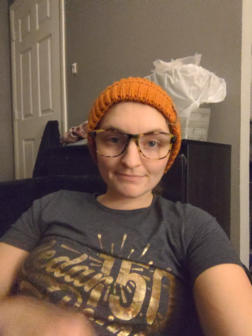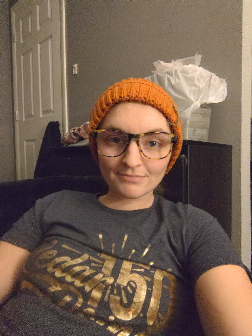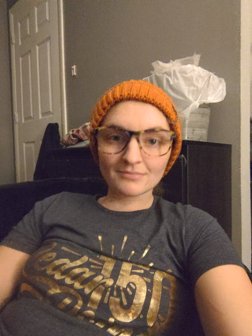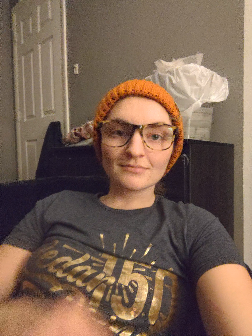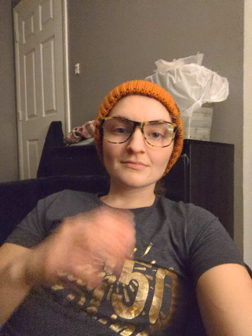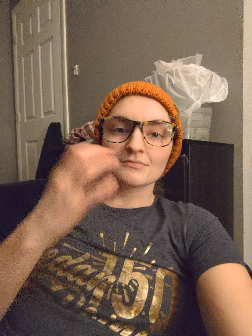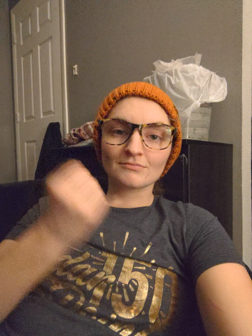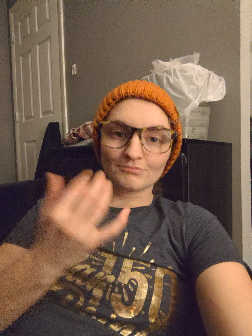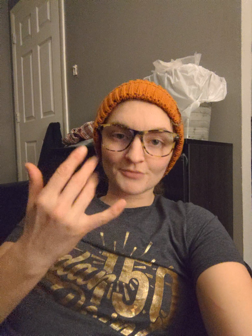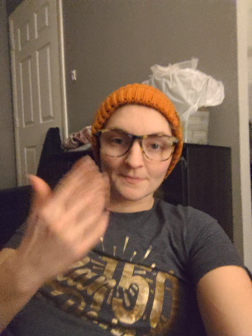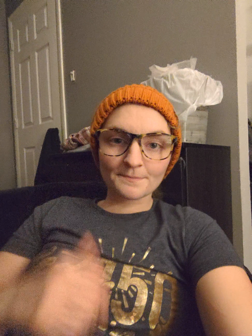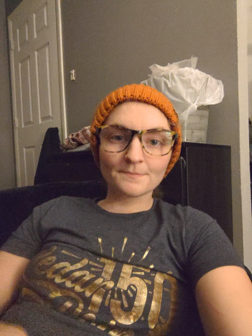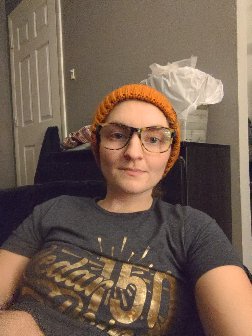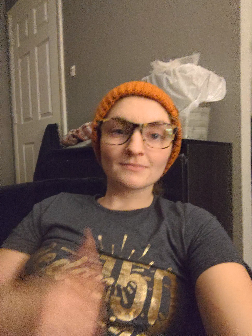mitten